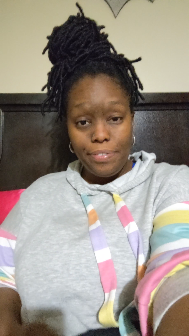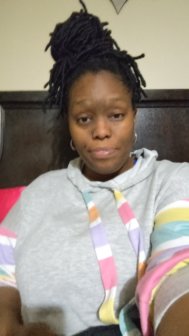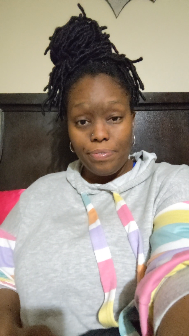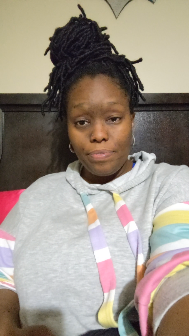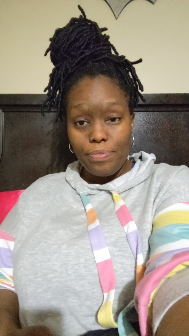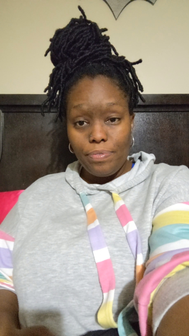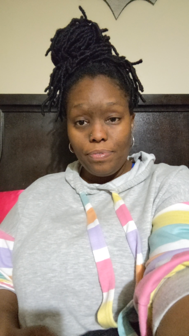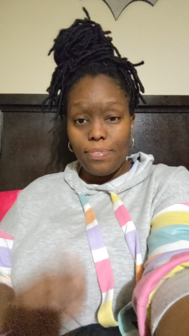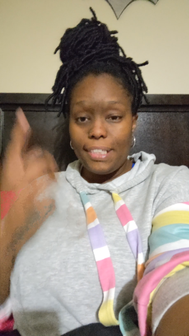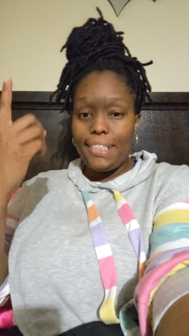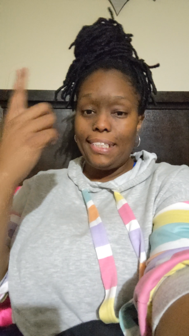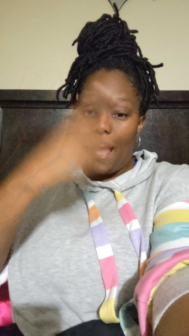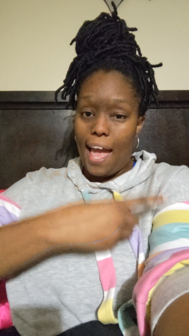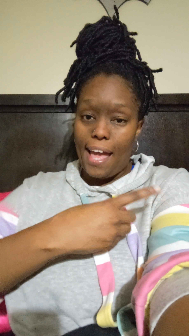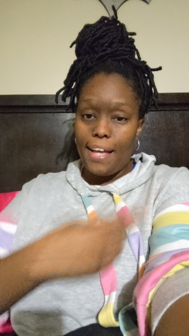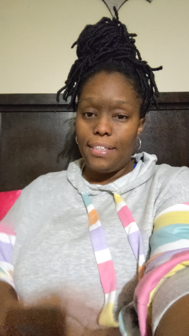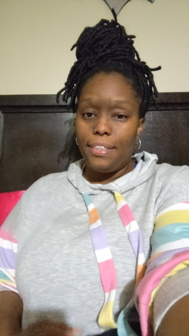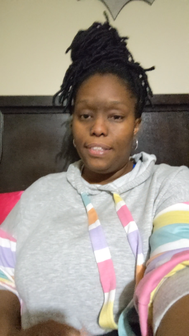day